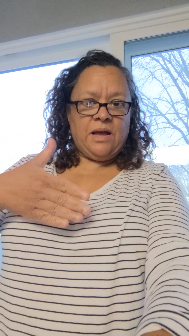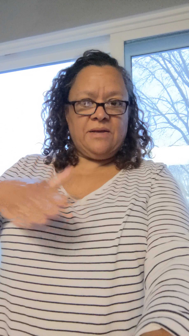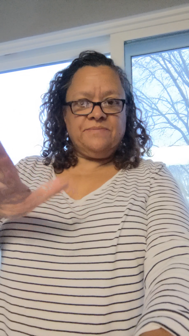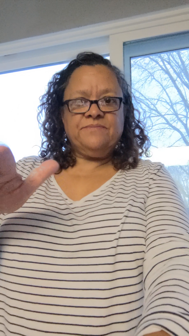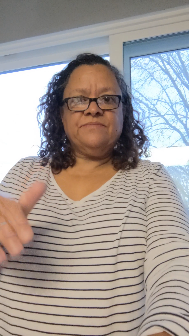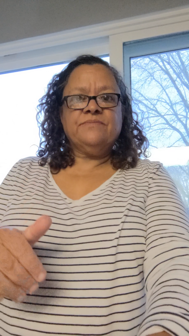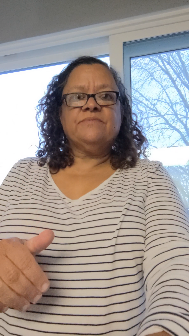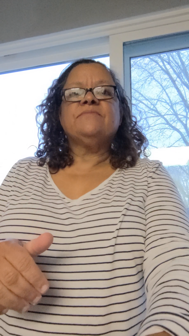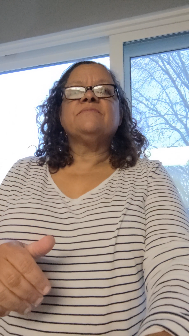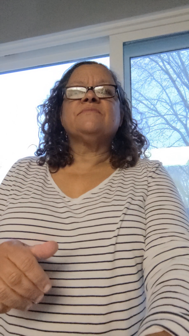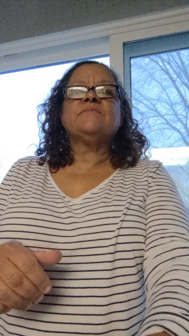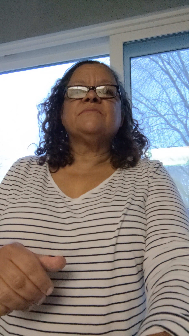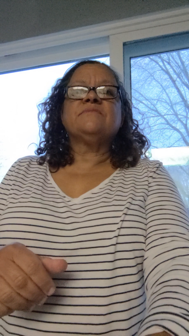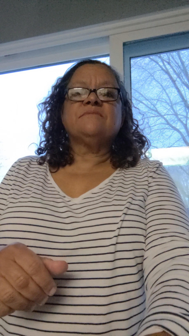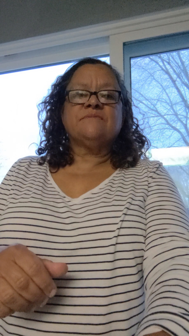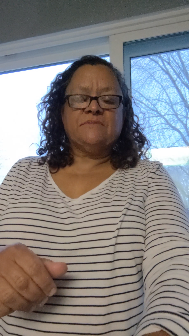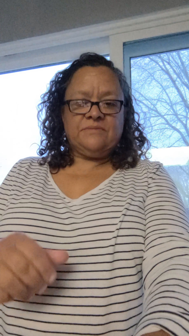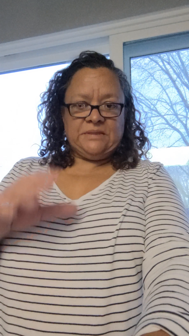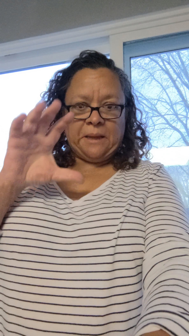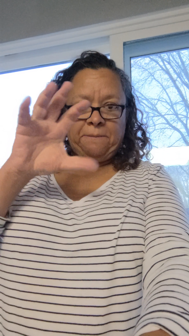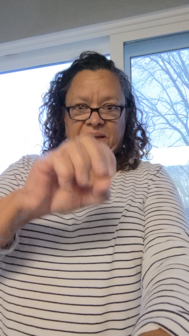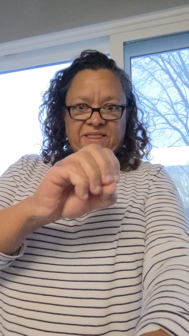bite